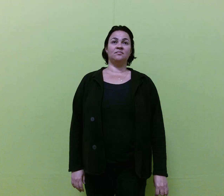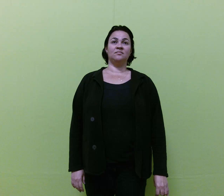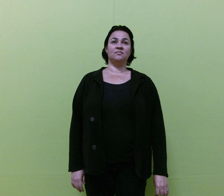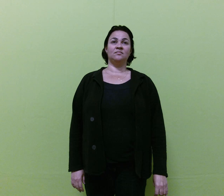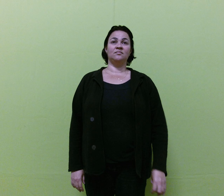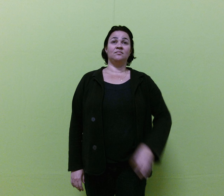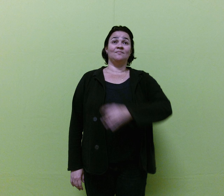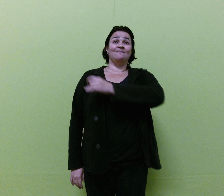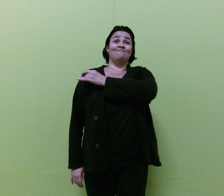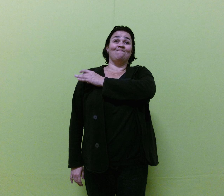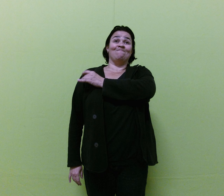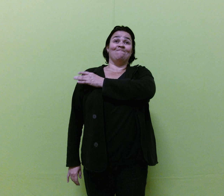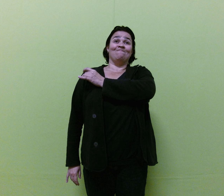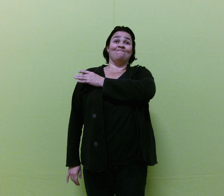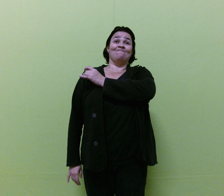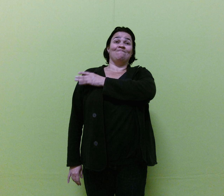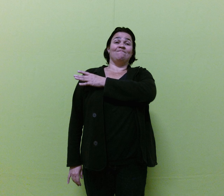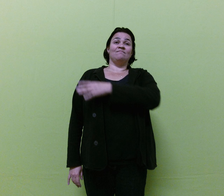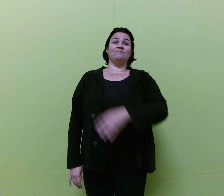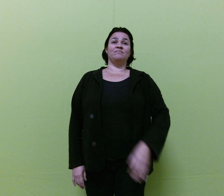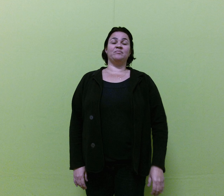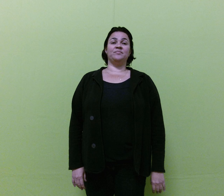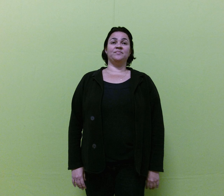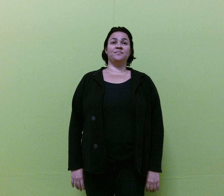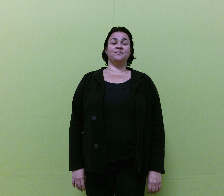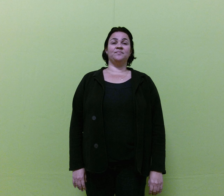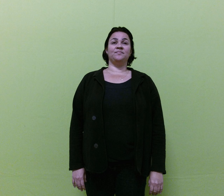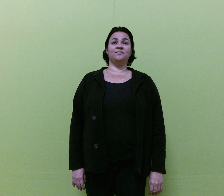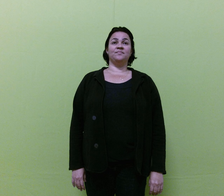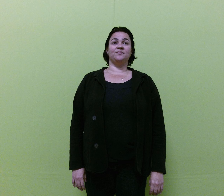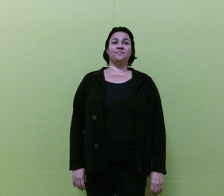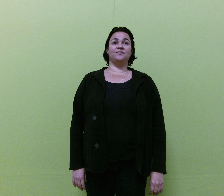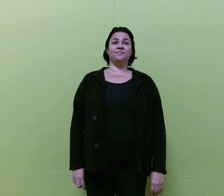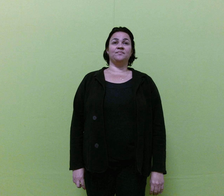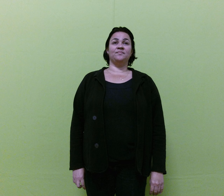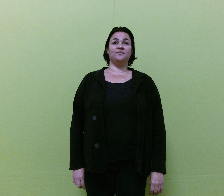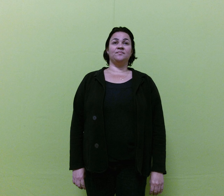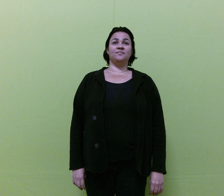medo